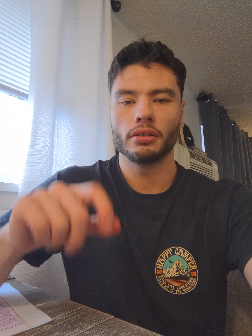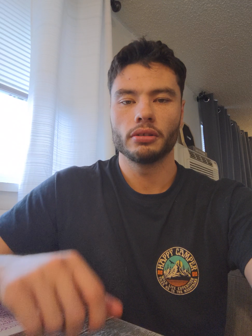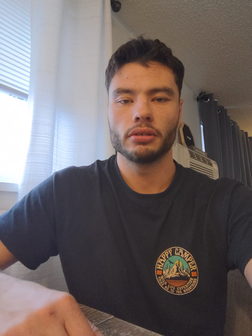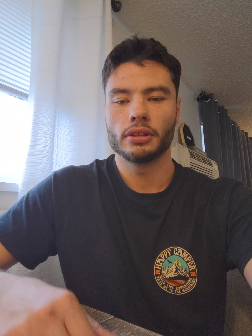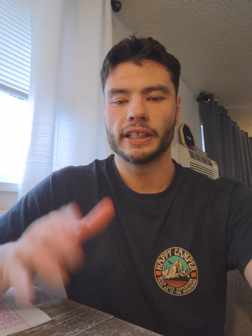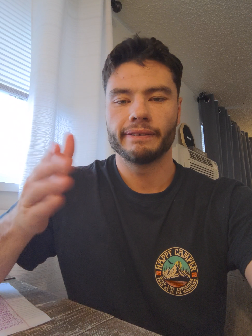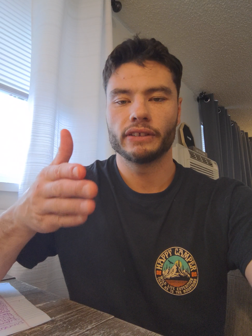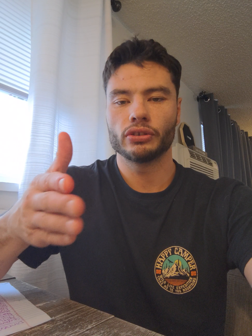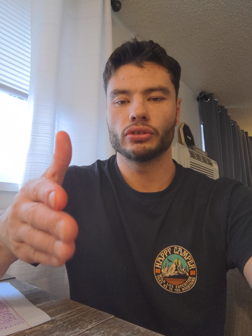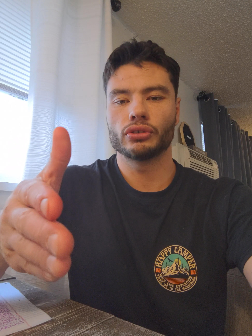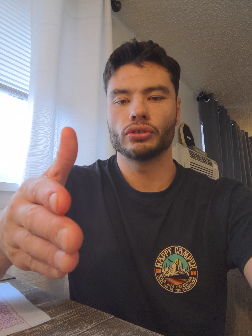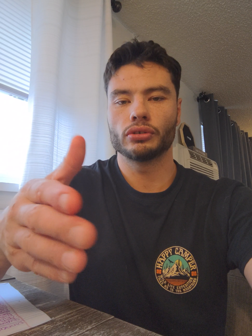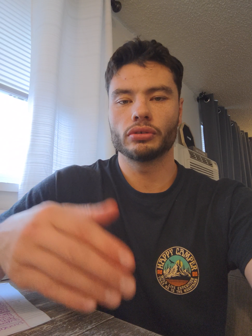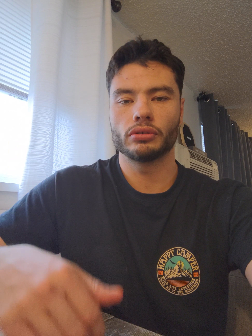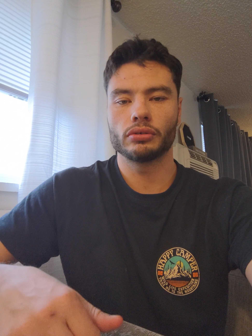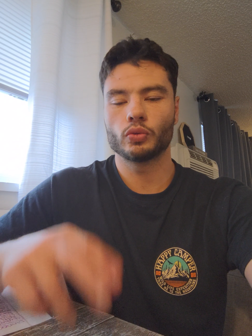fish